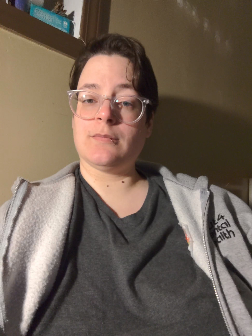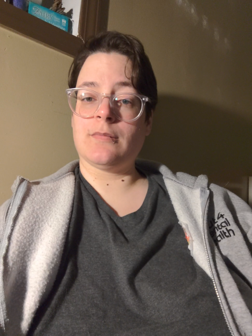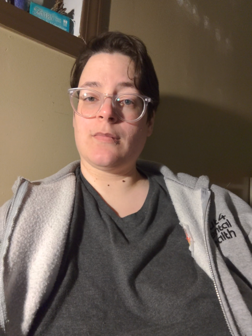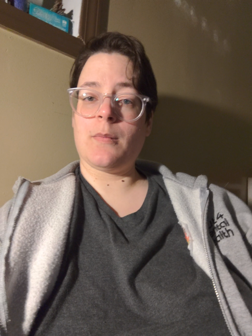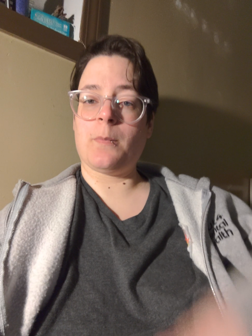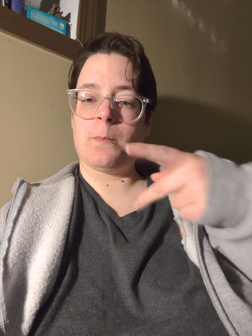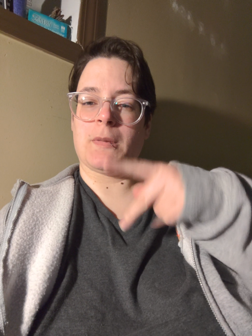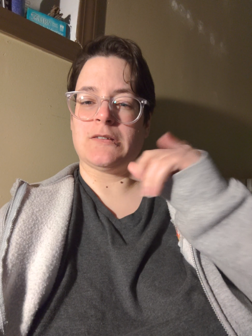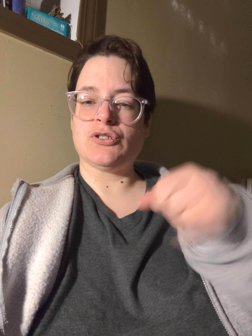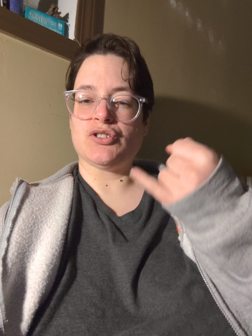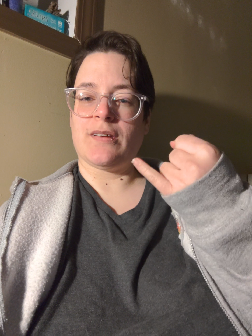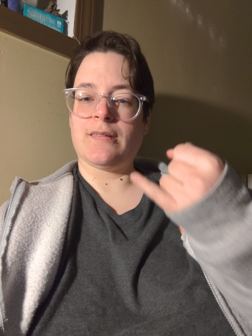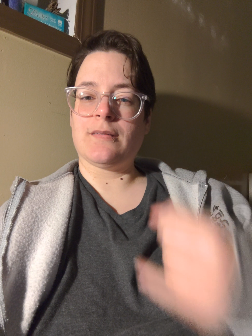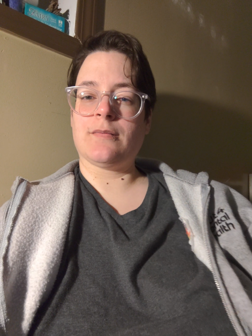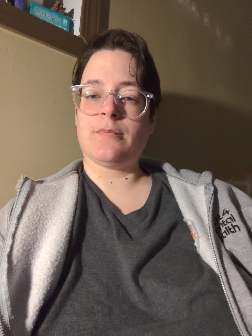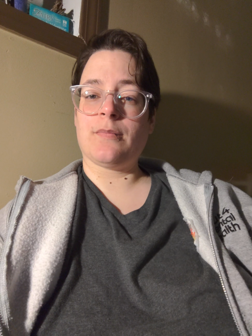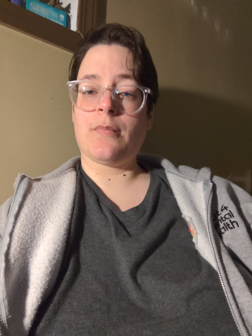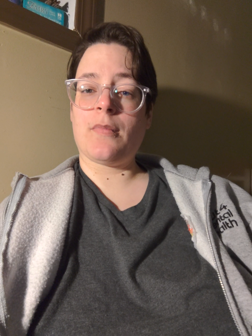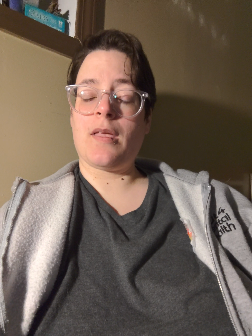pajamas